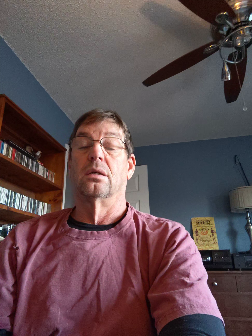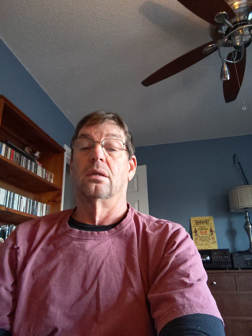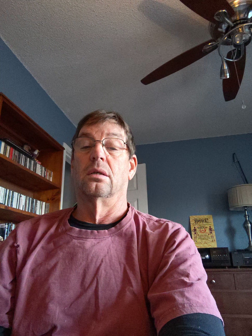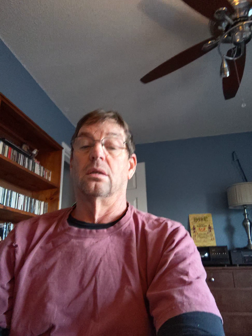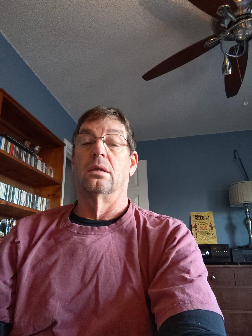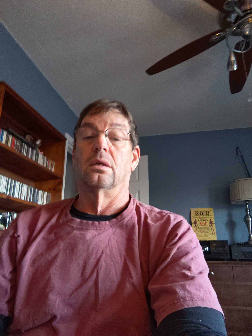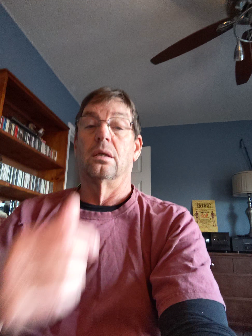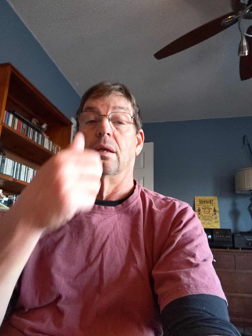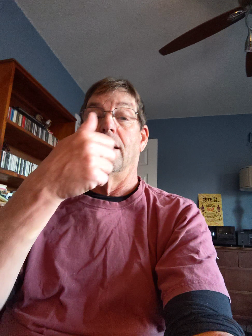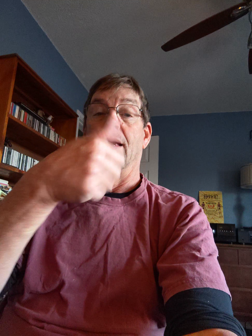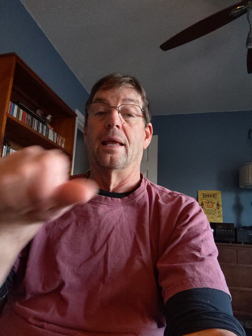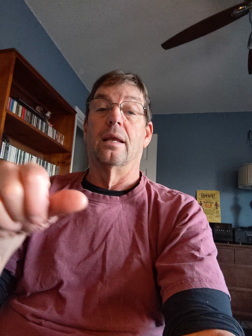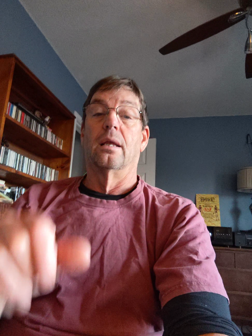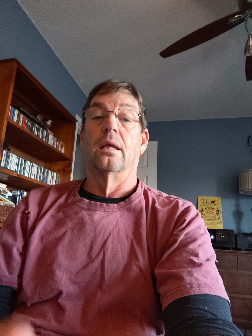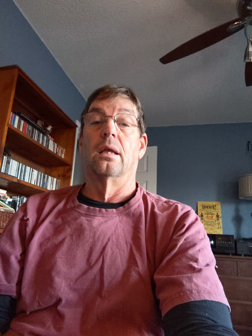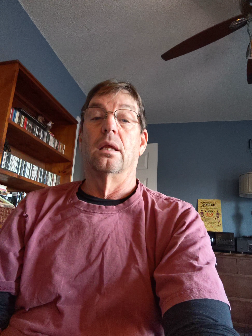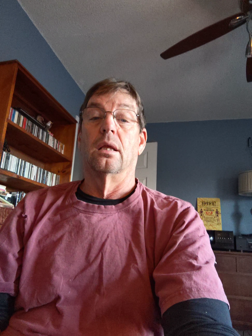any